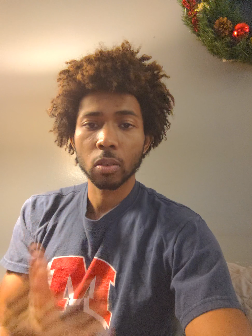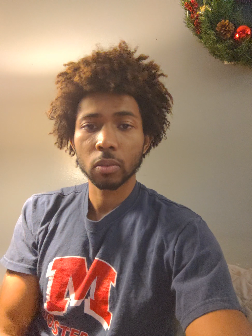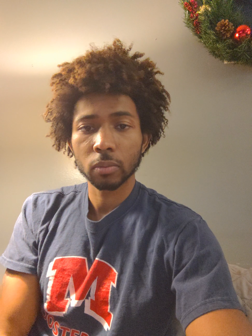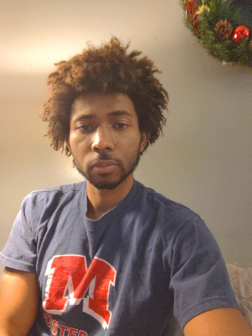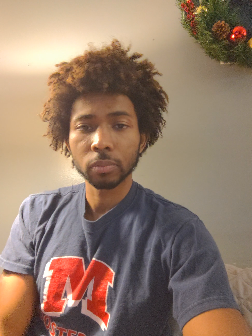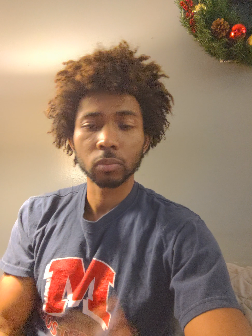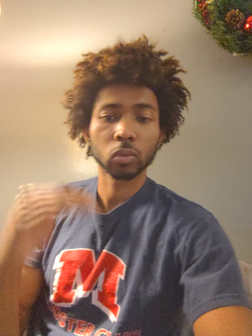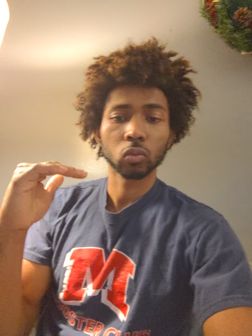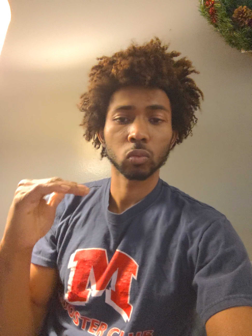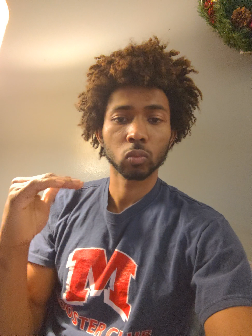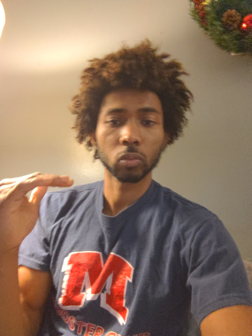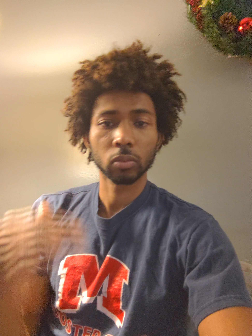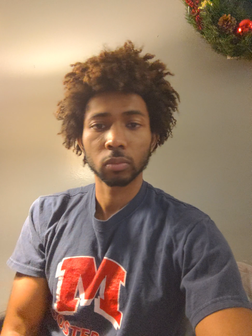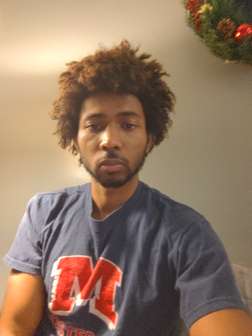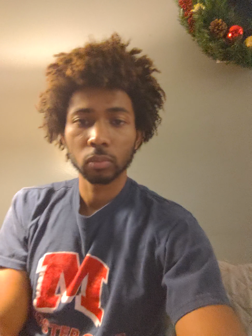child